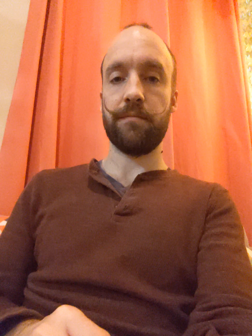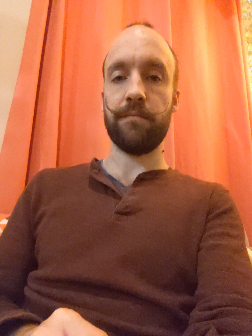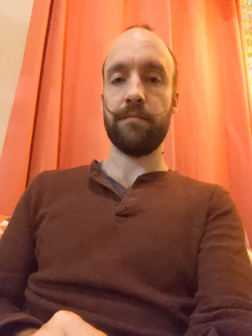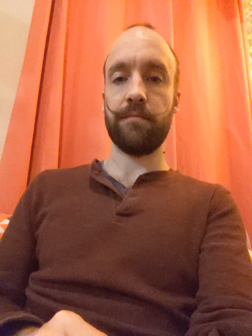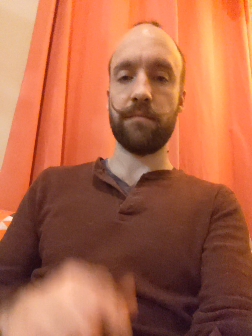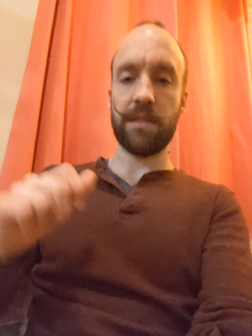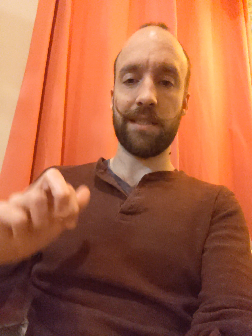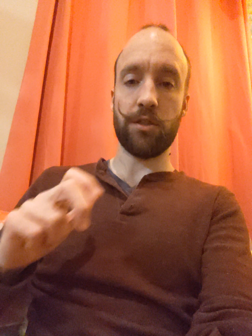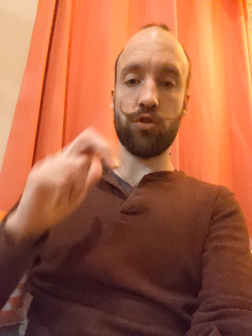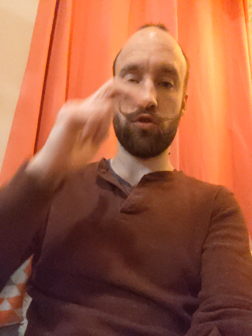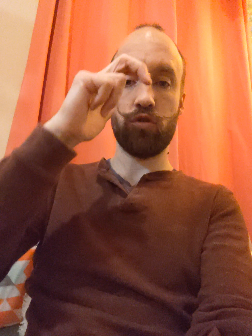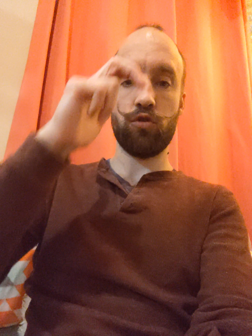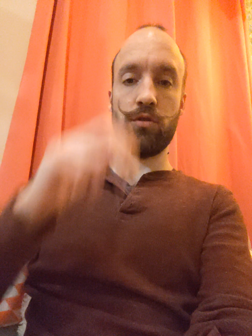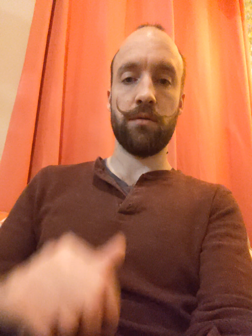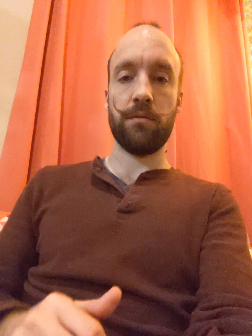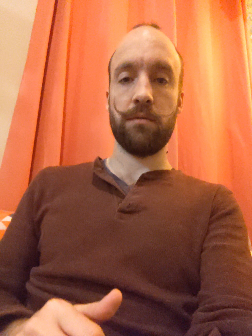stairs